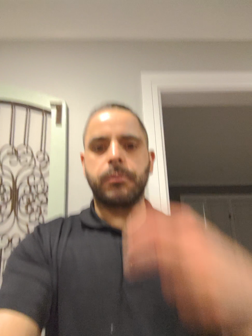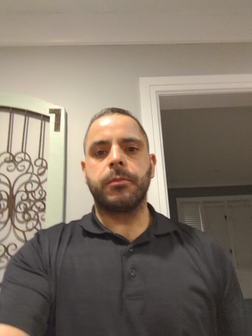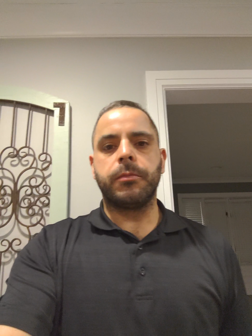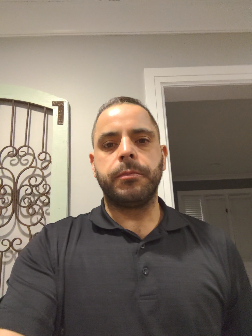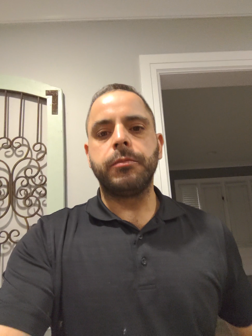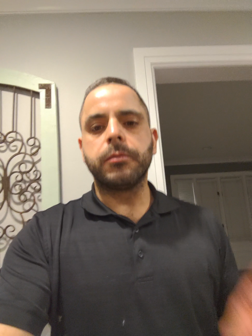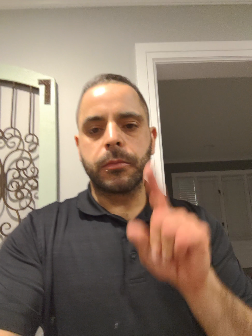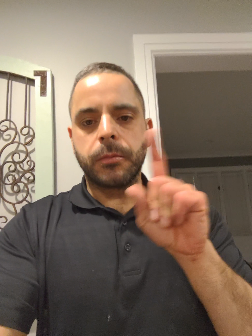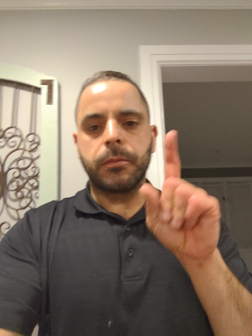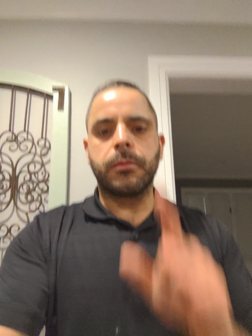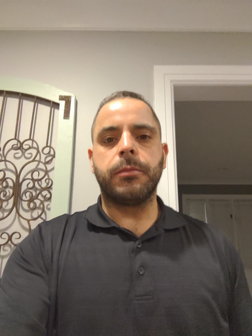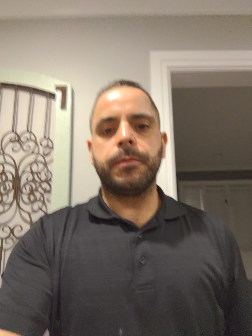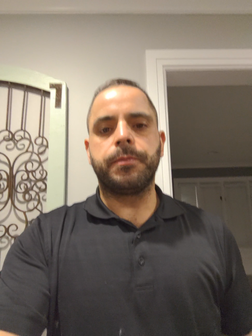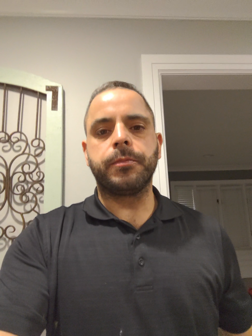where